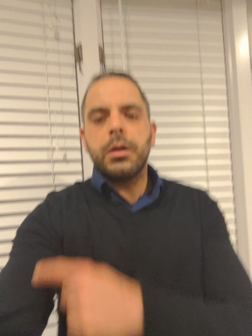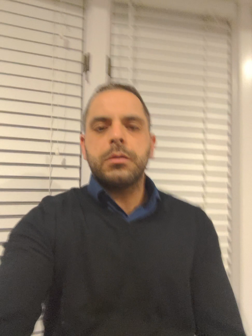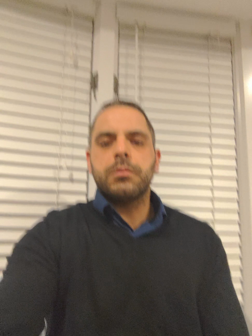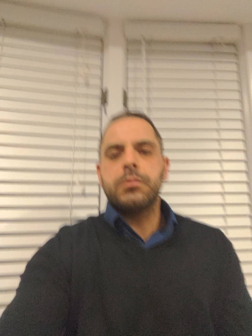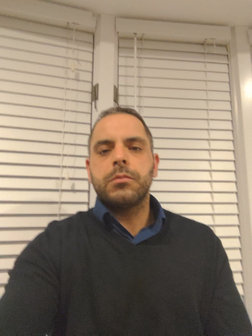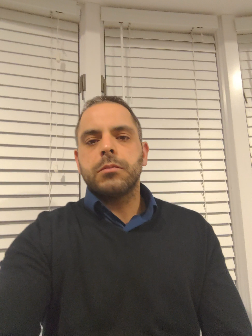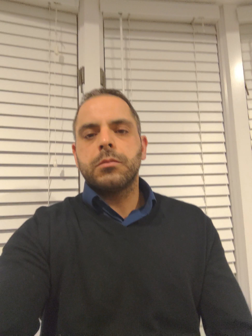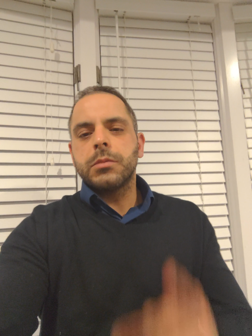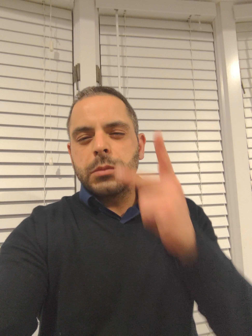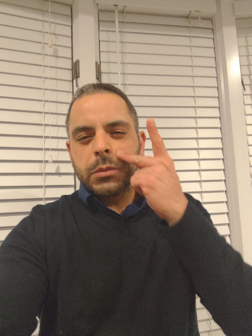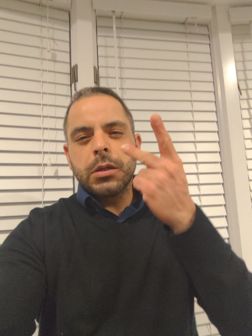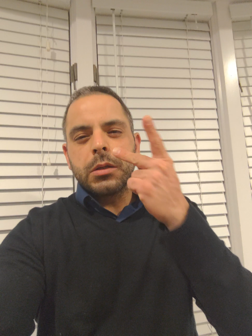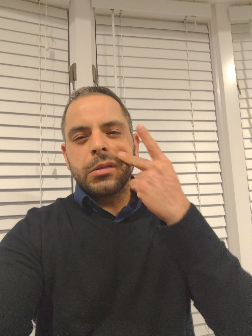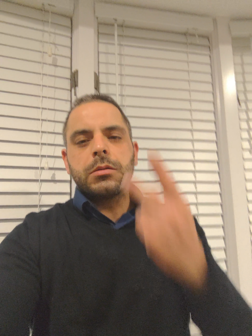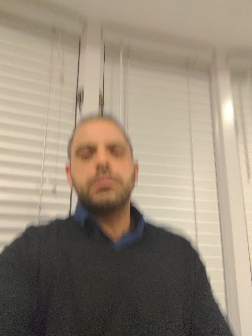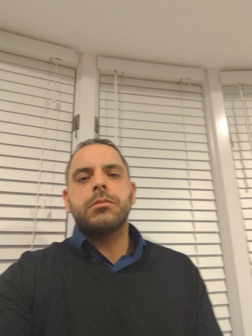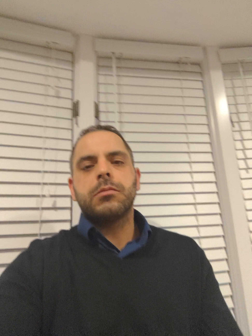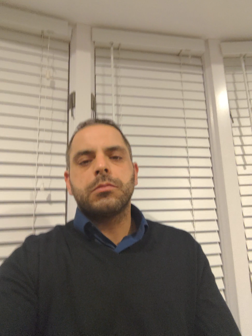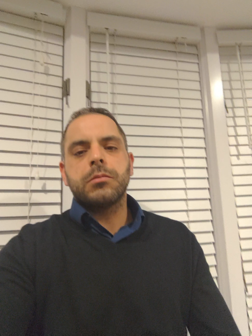kitty